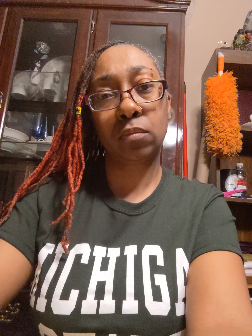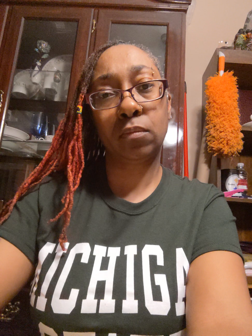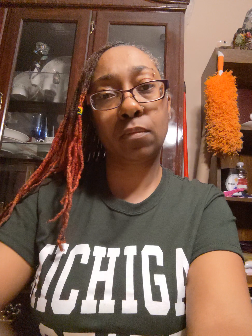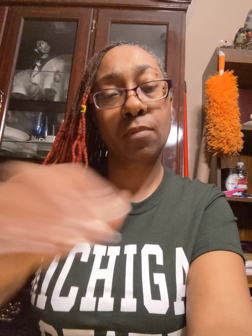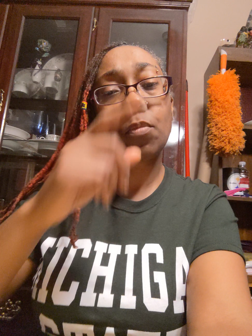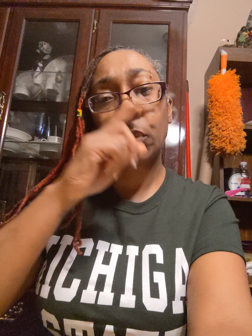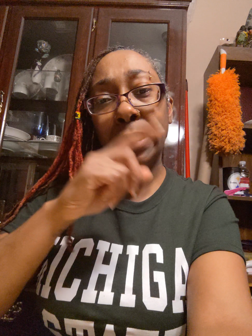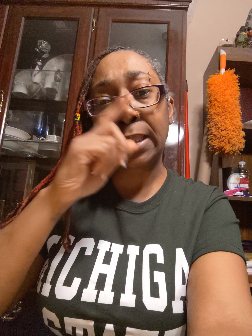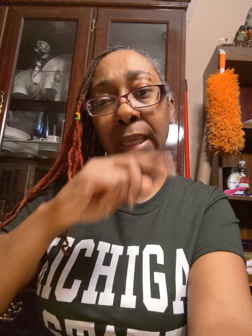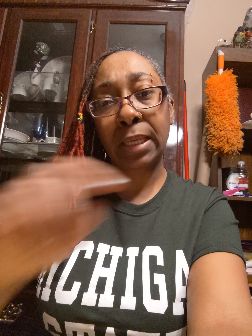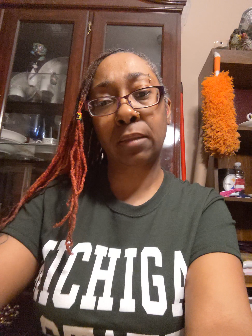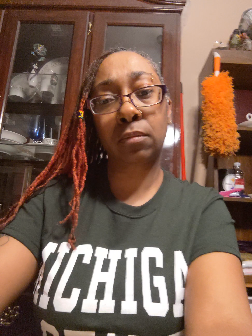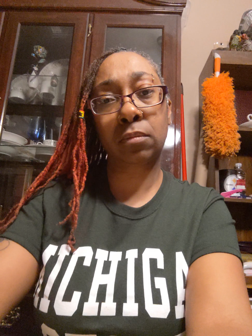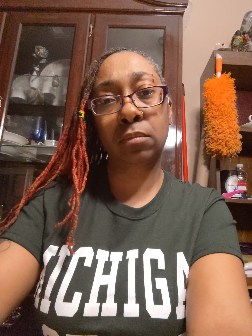pretend